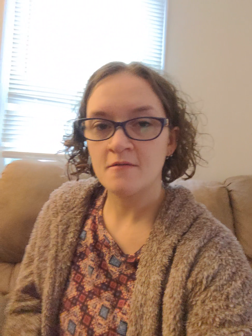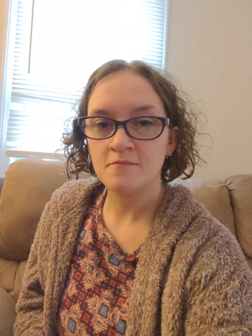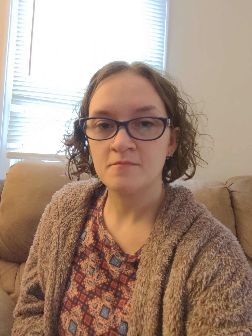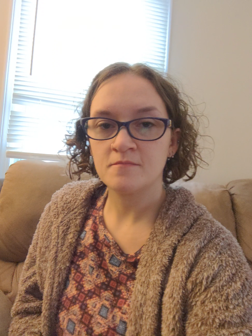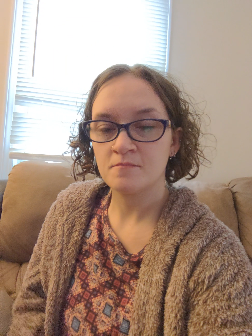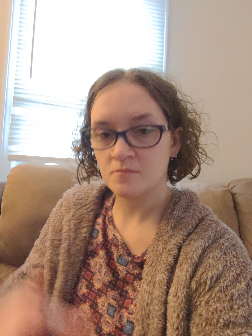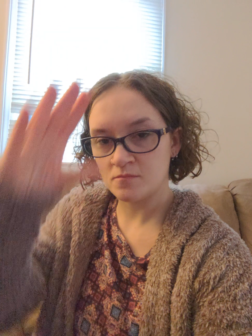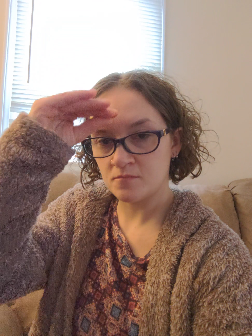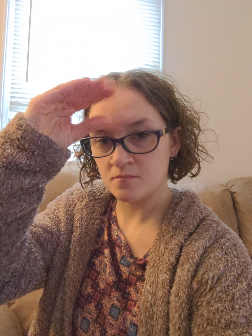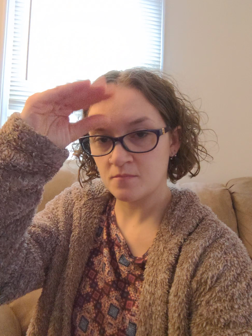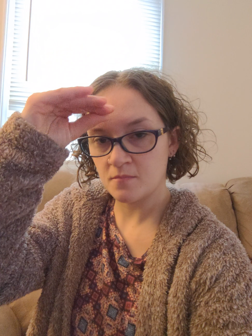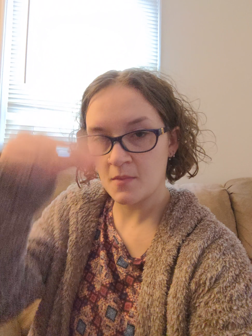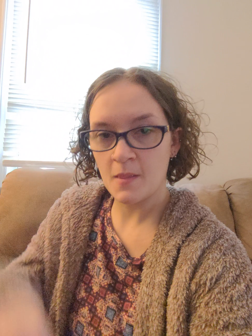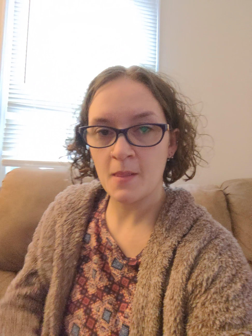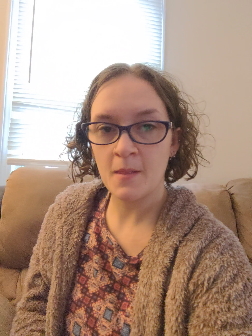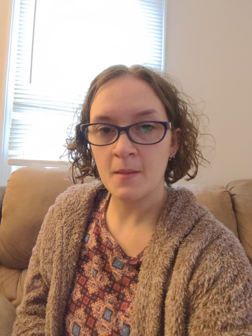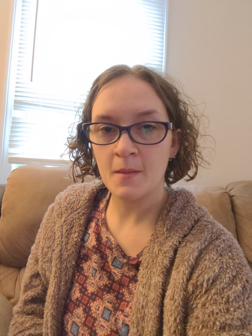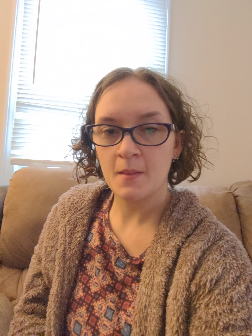boy